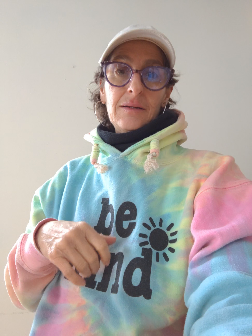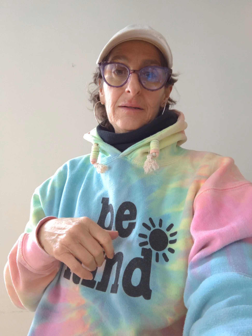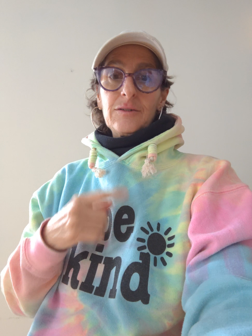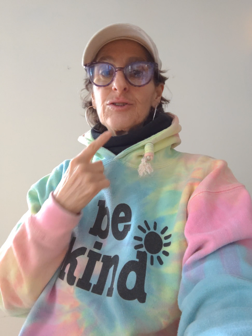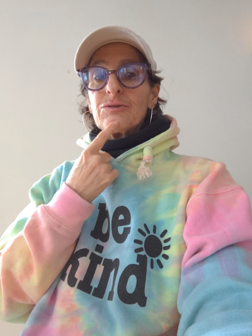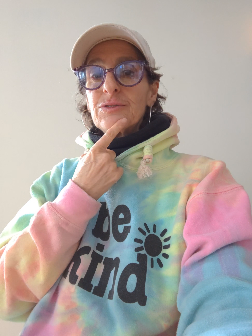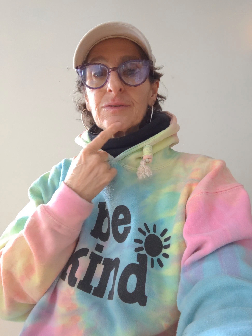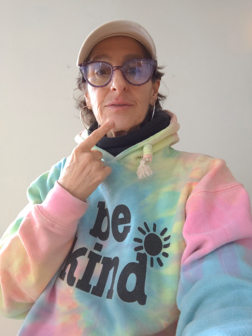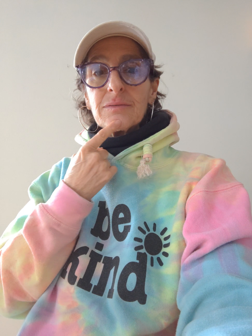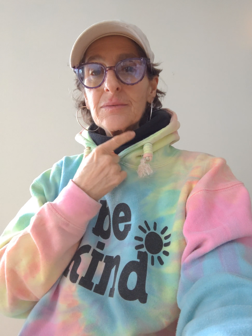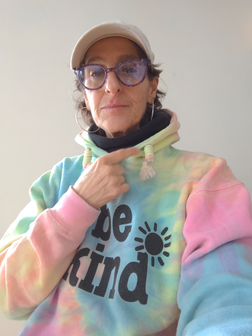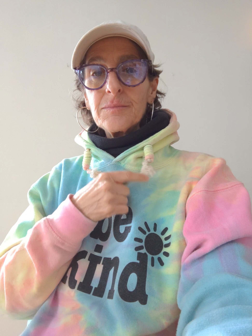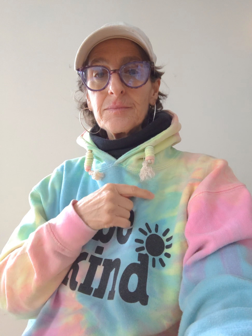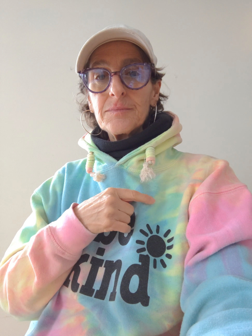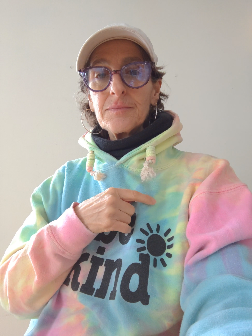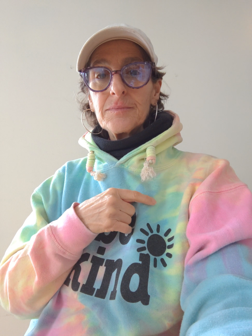chin